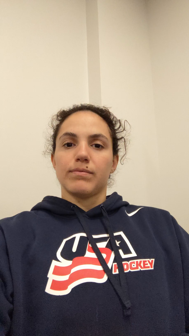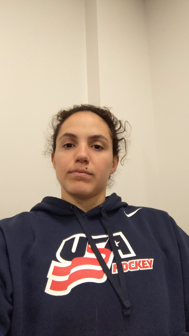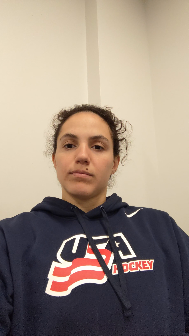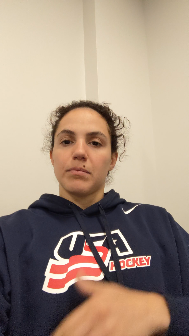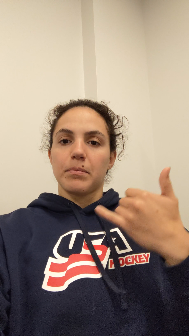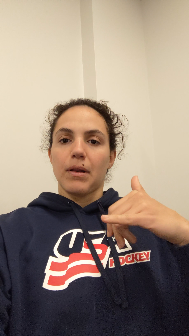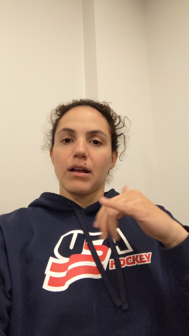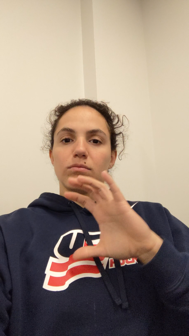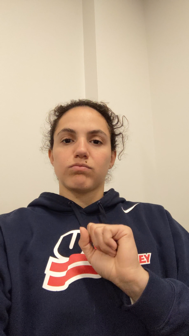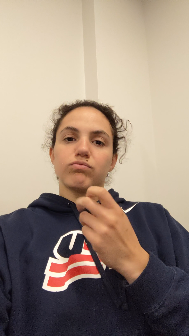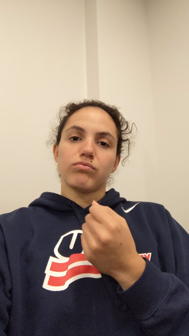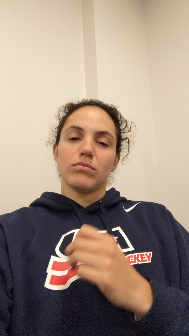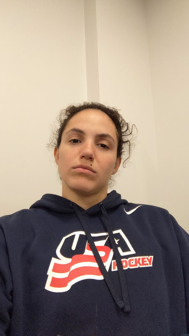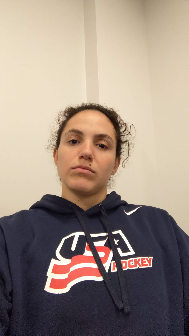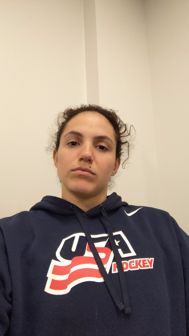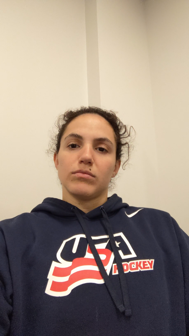play dough